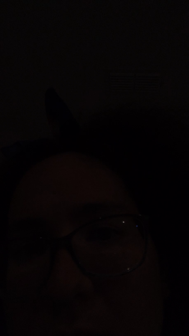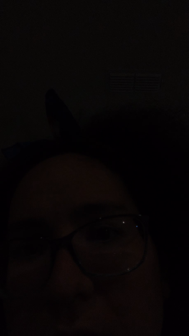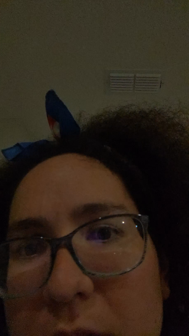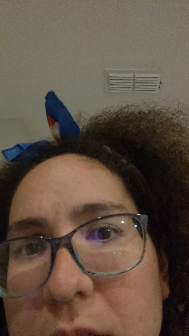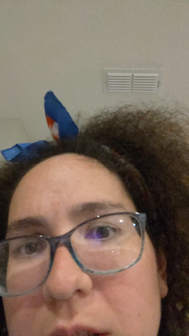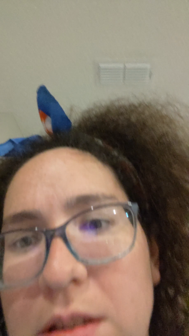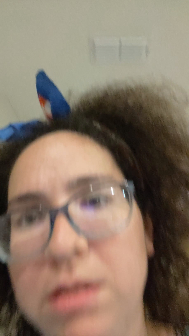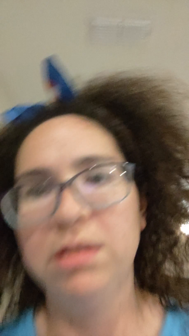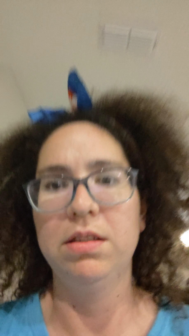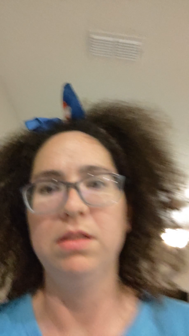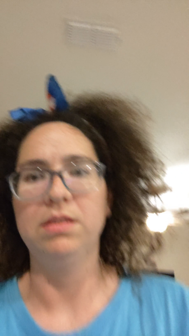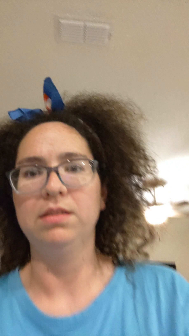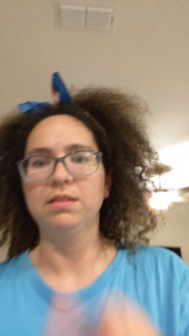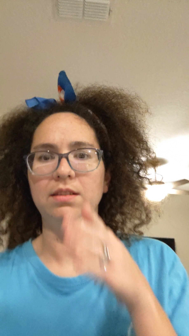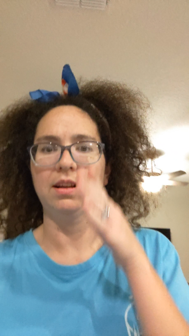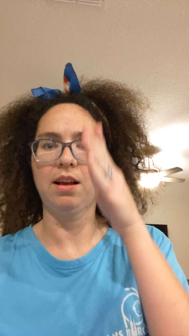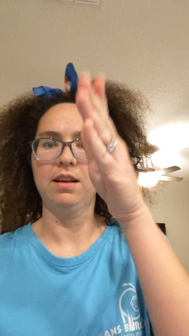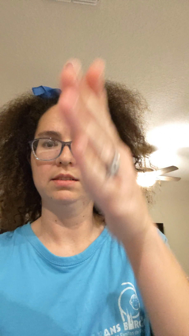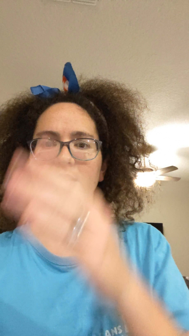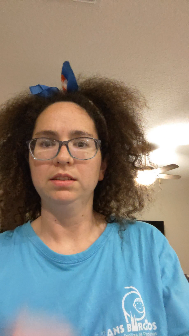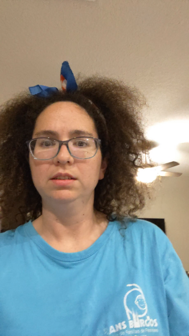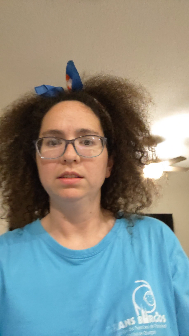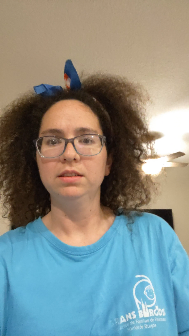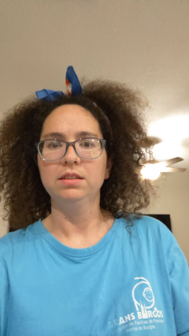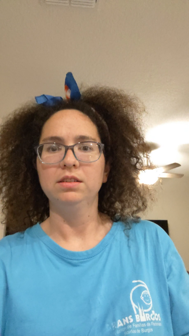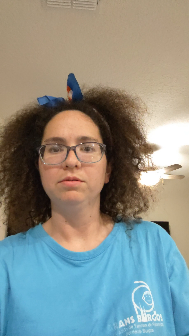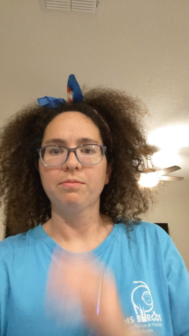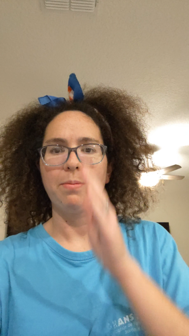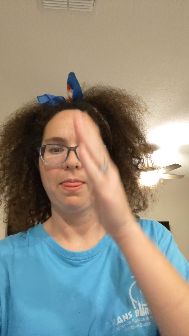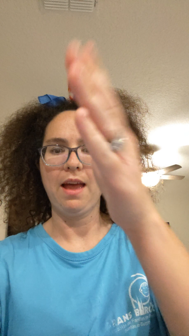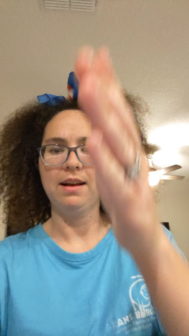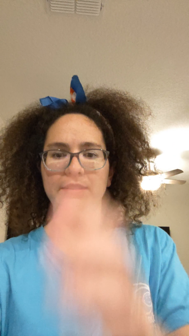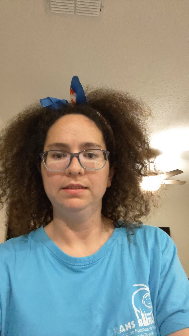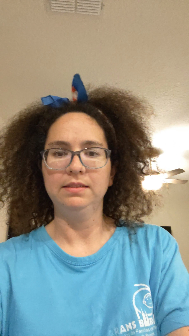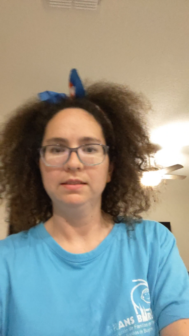over